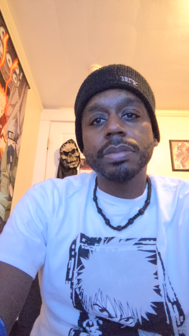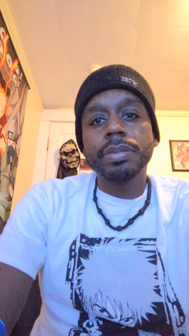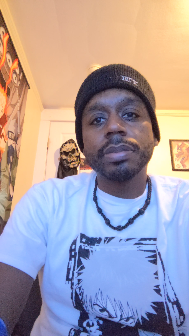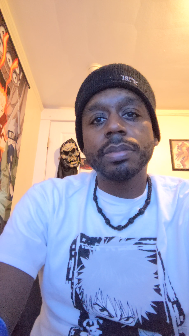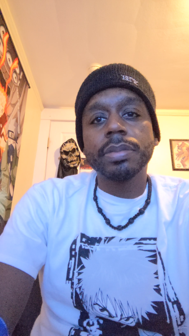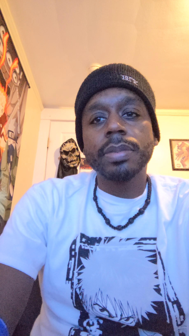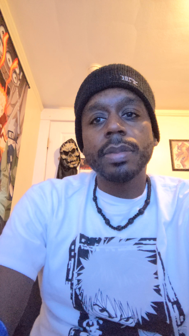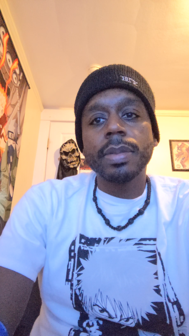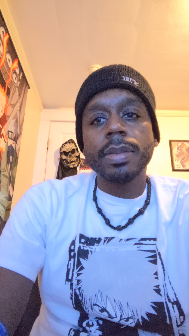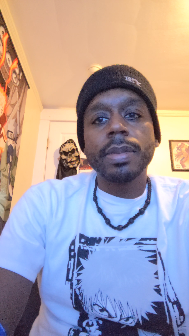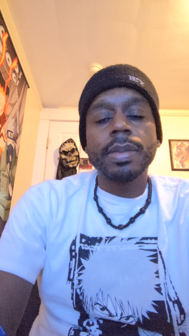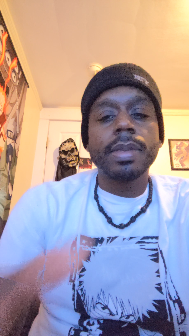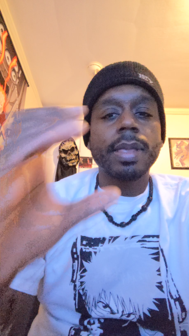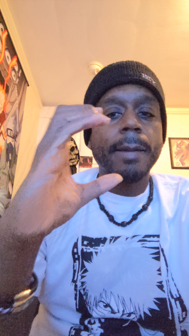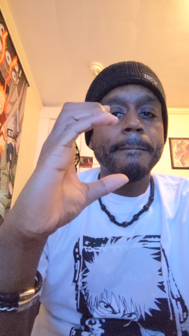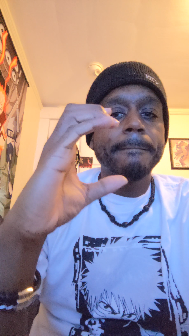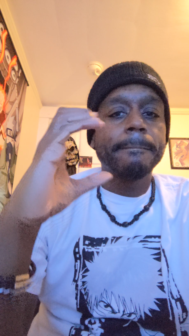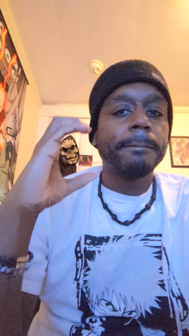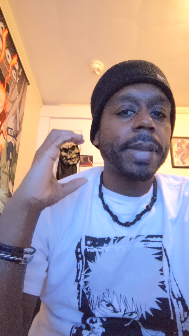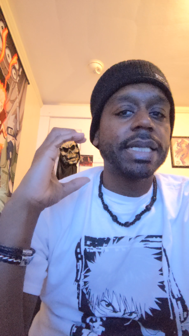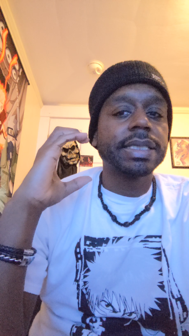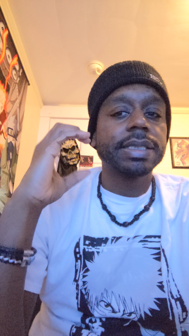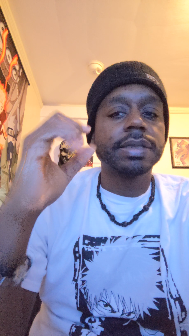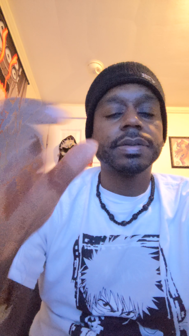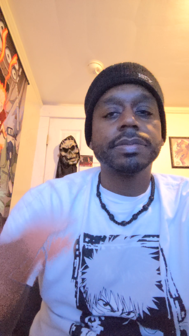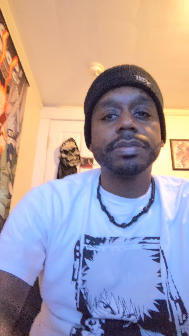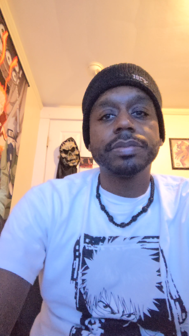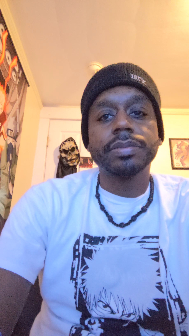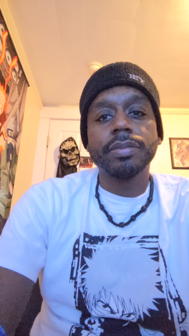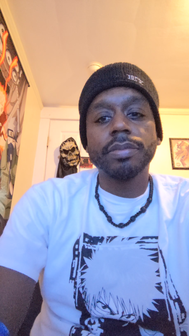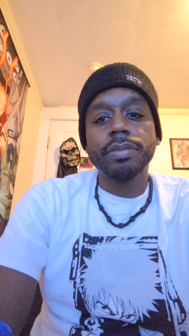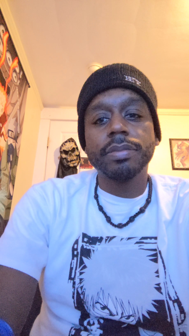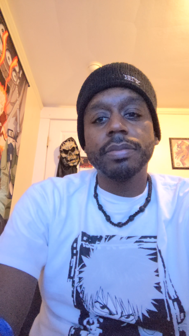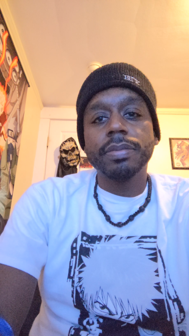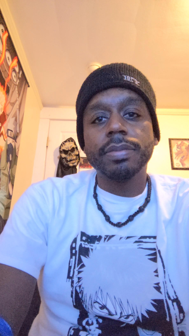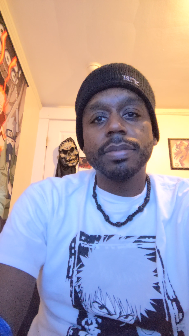bus